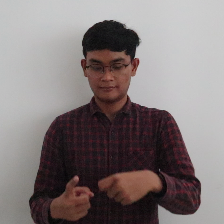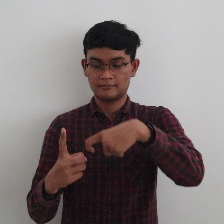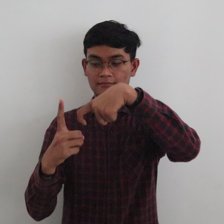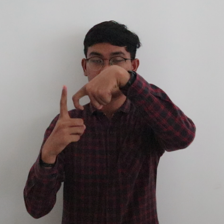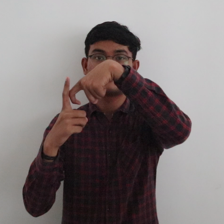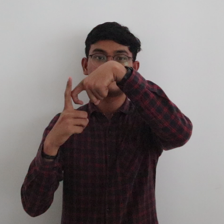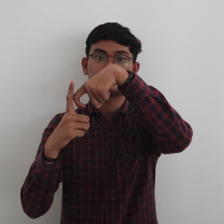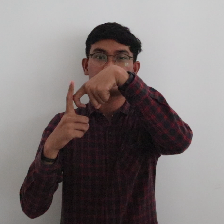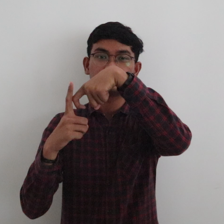K